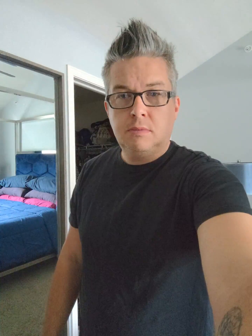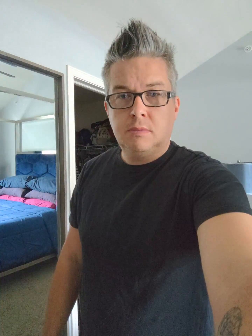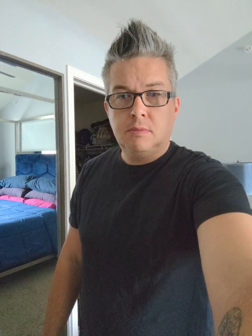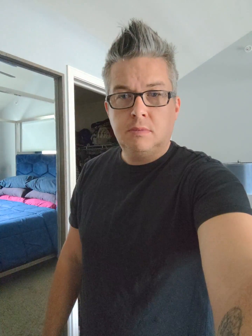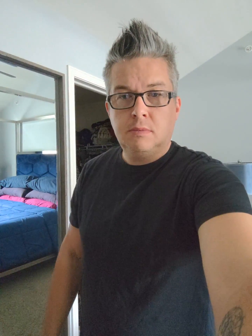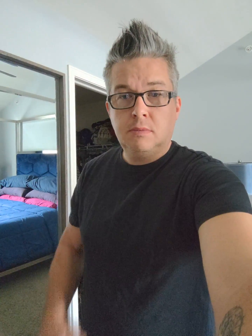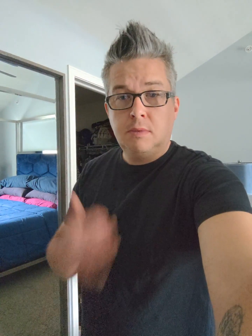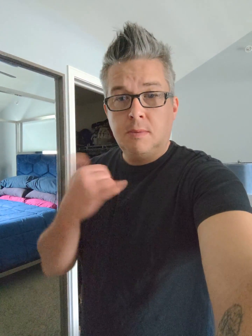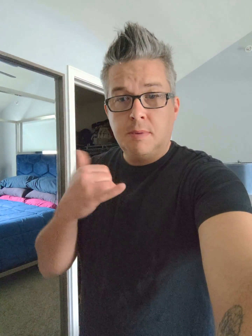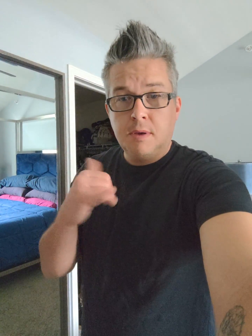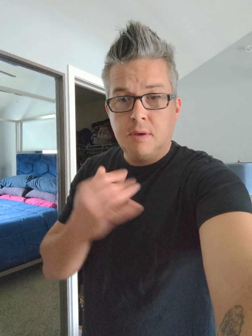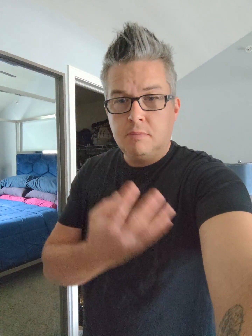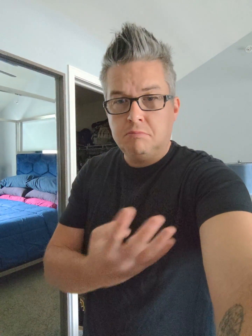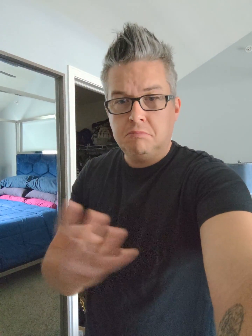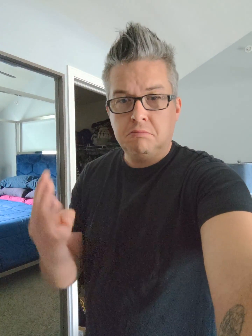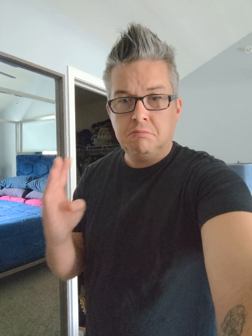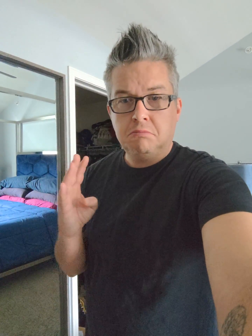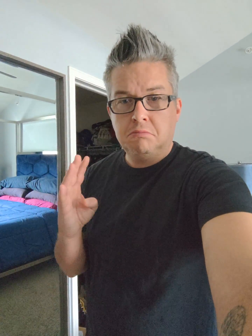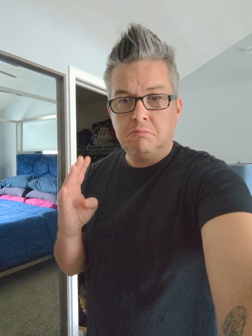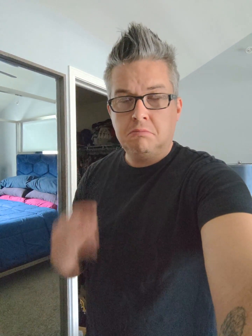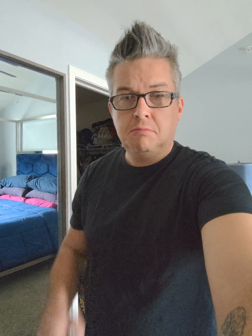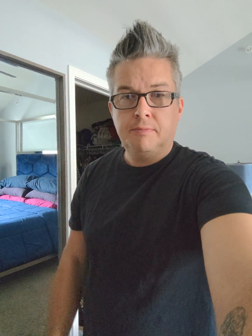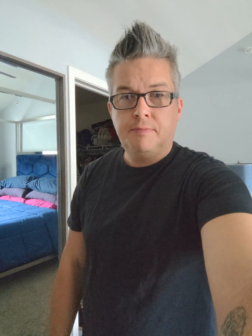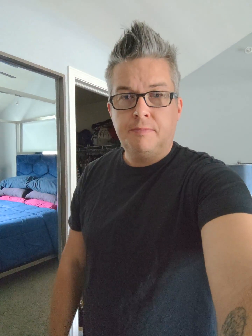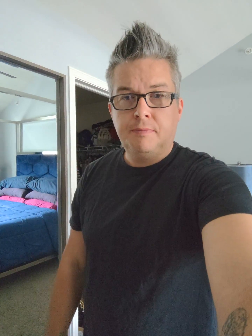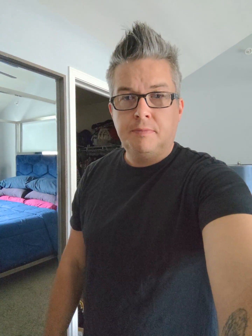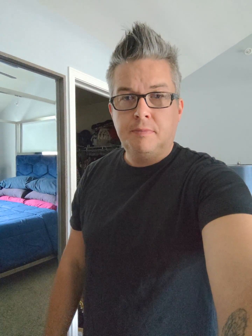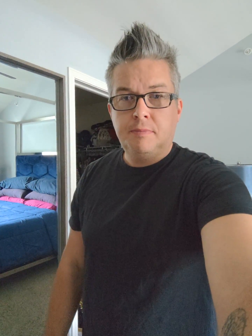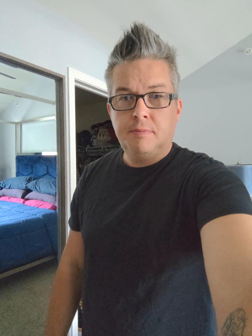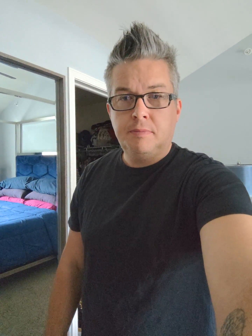playpen